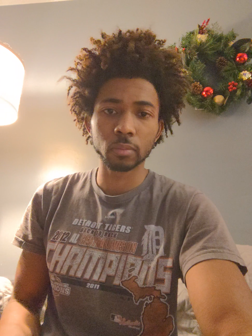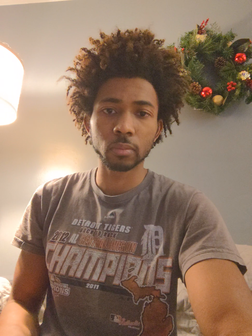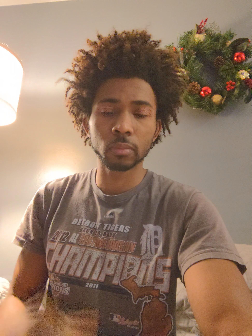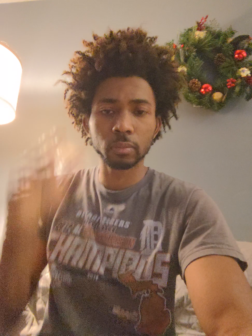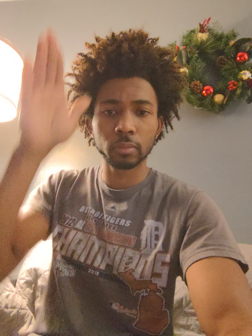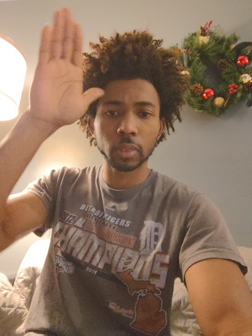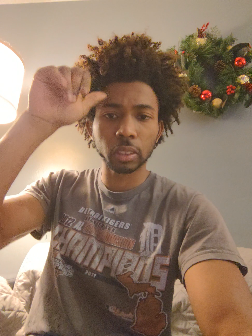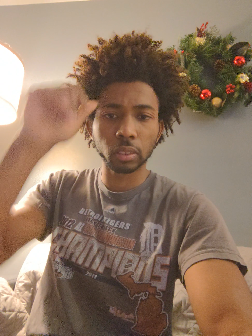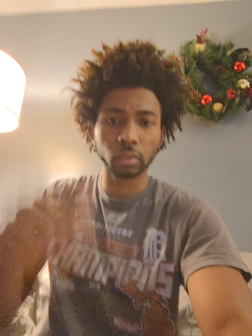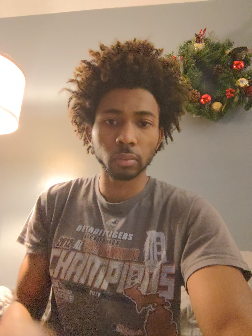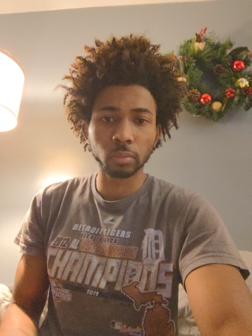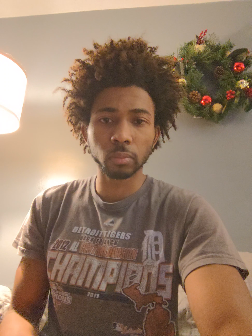donkey